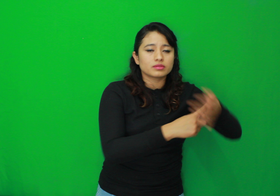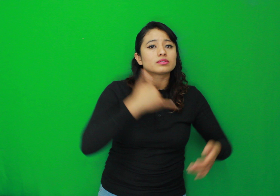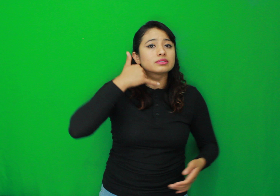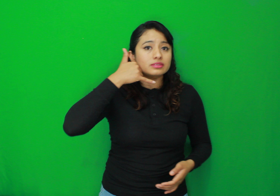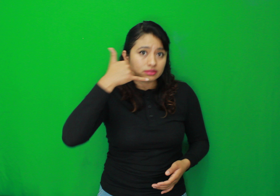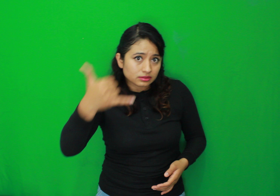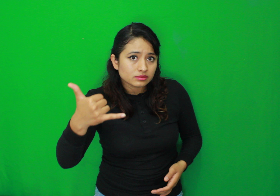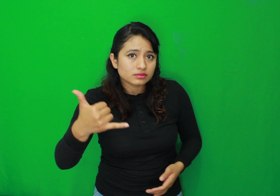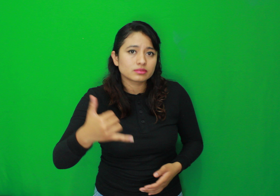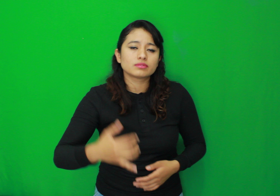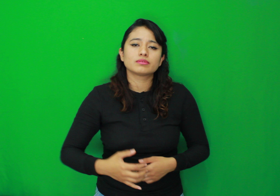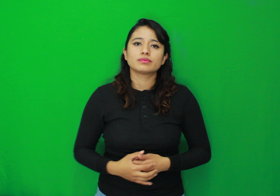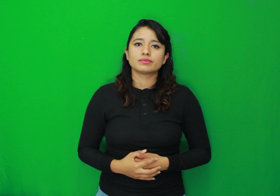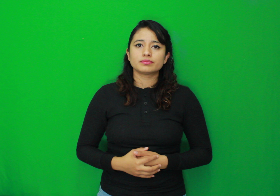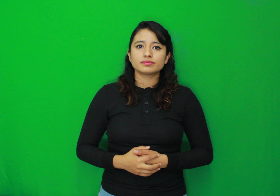llamar